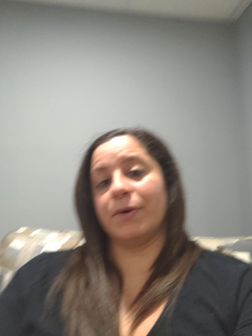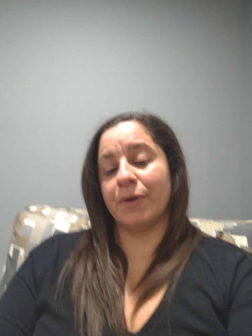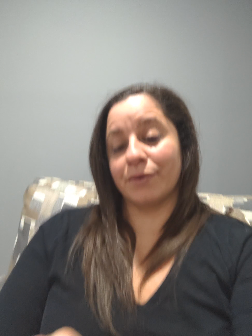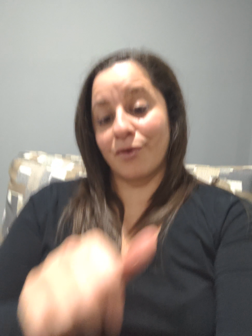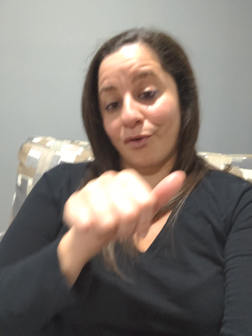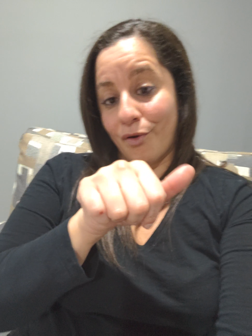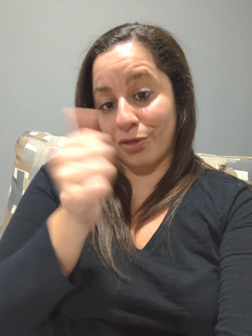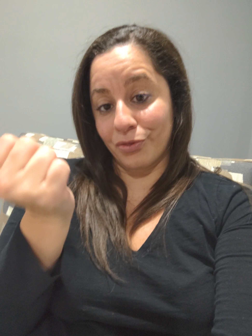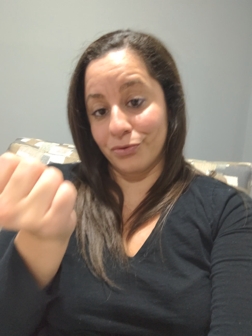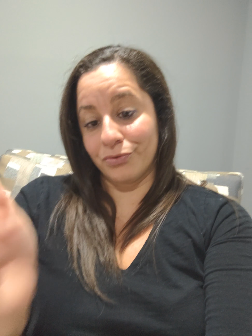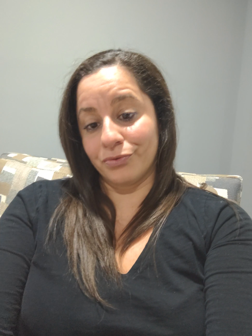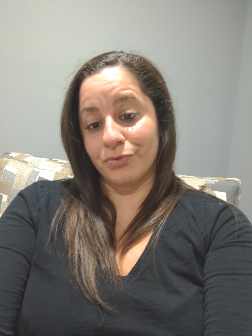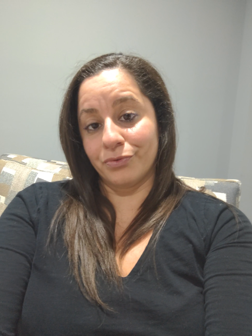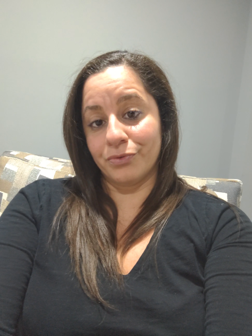another